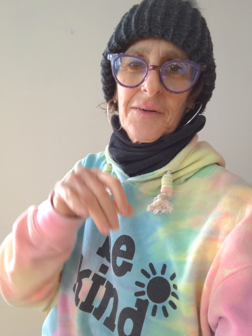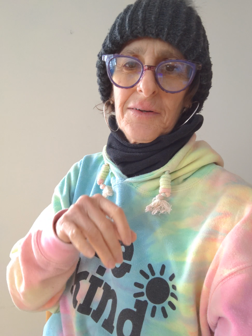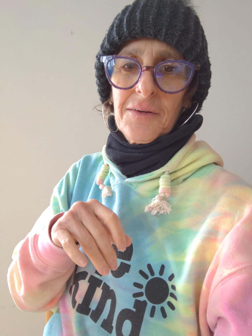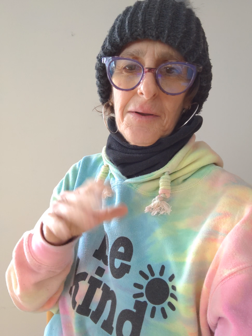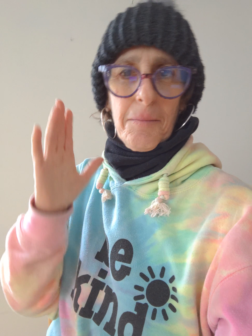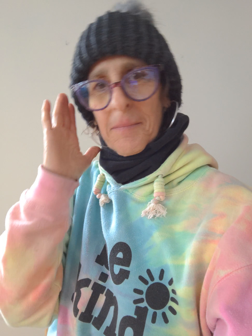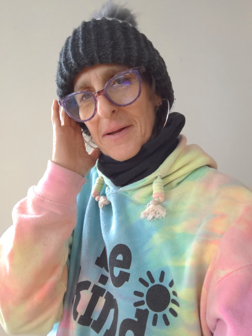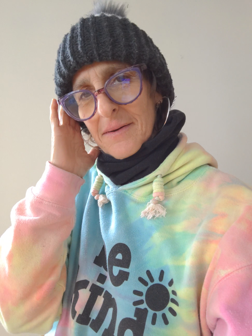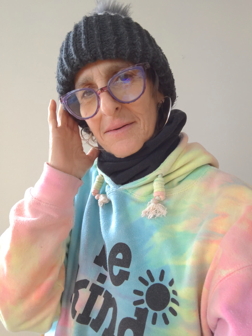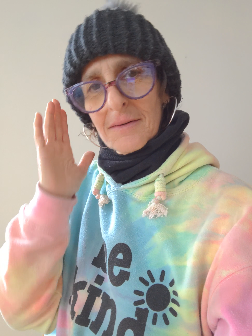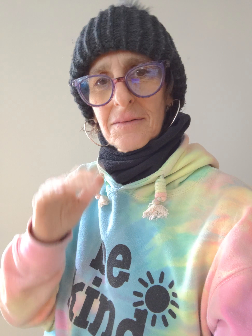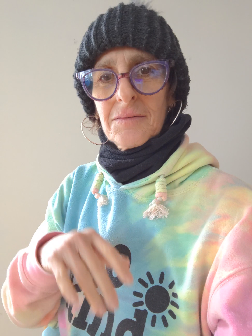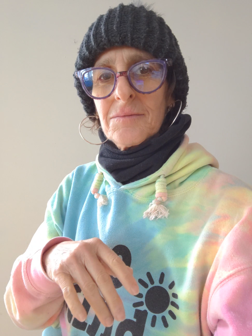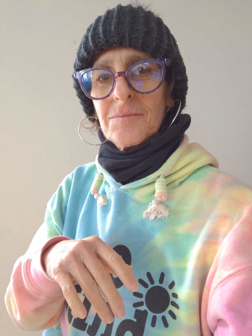bed